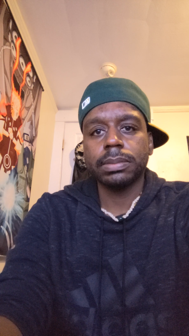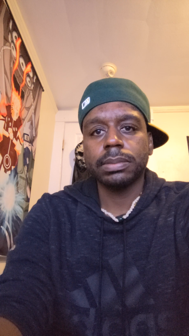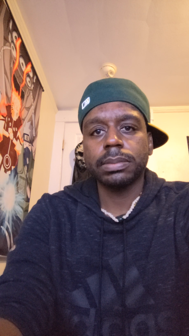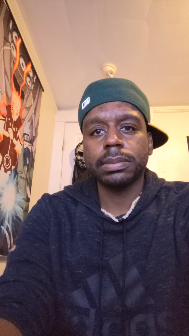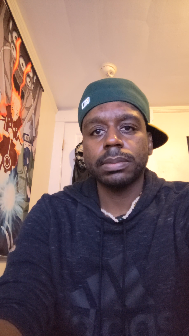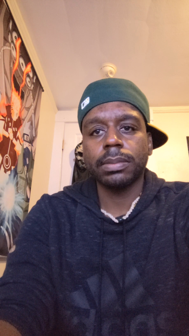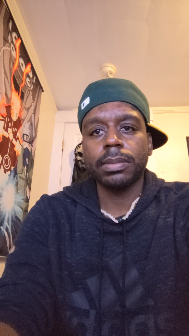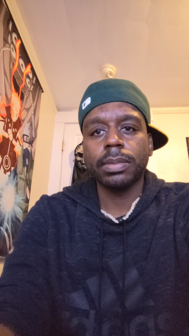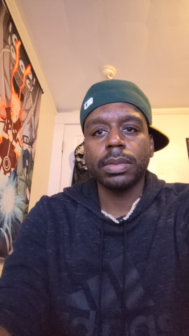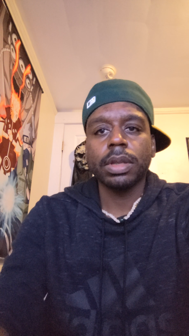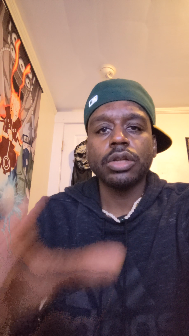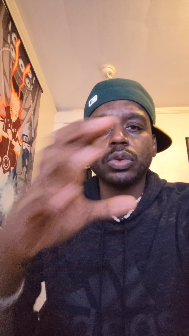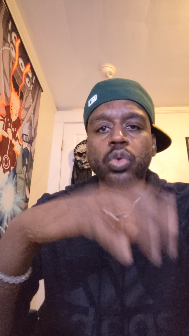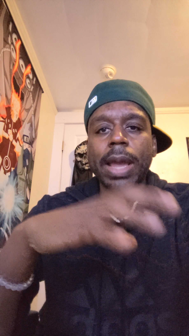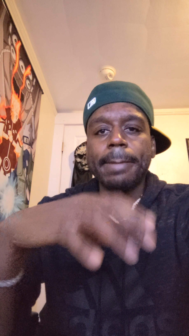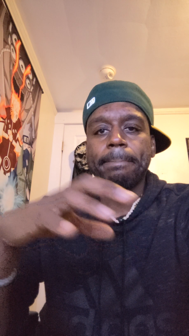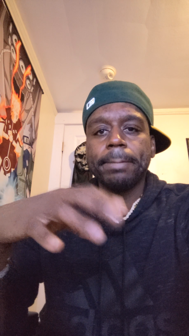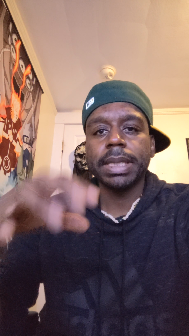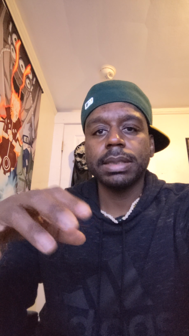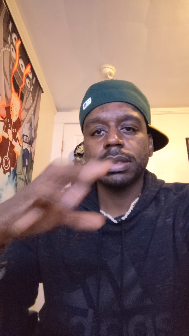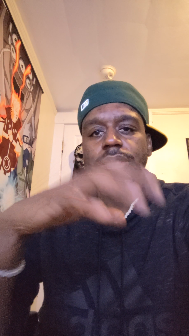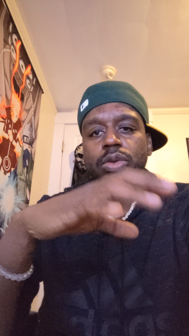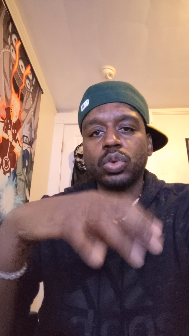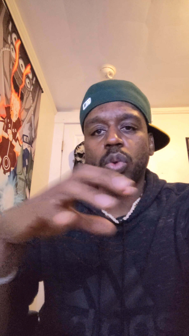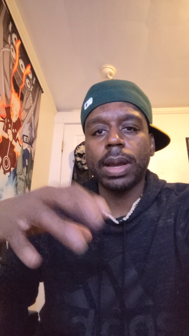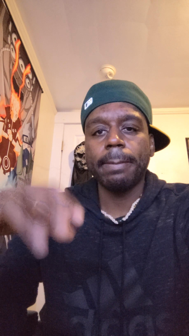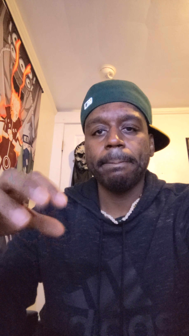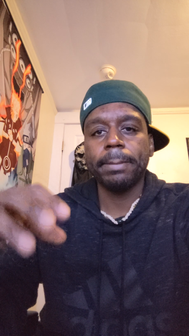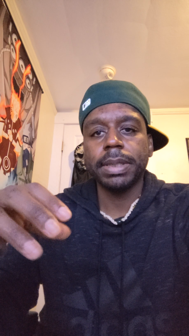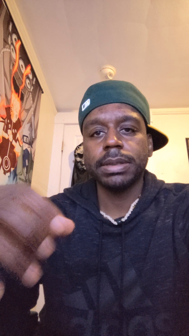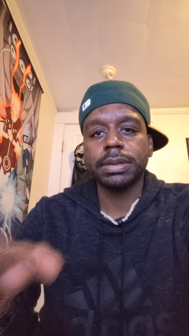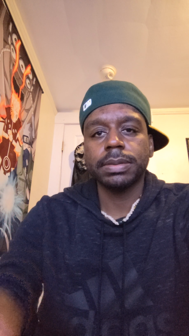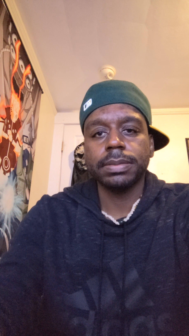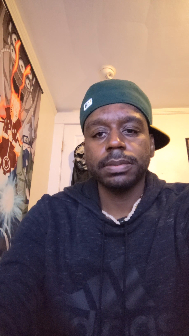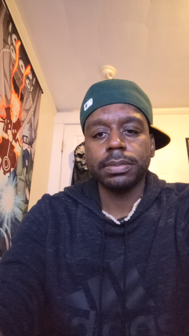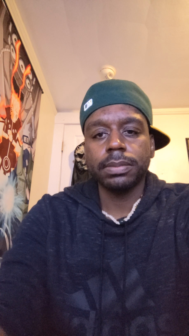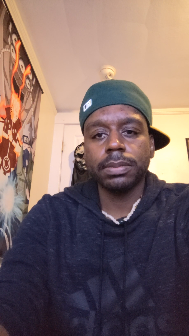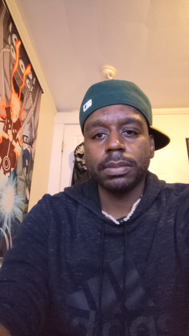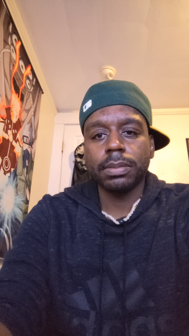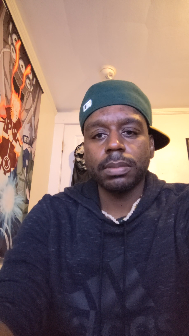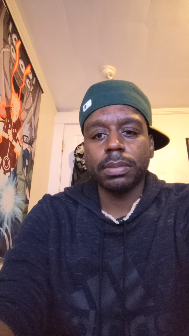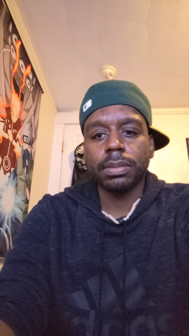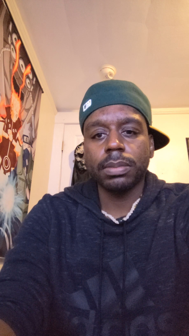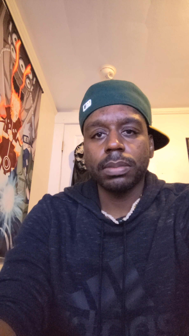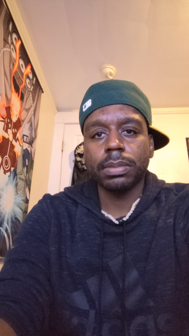grapes